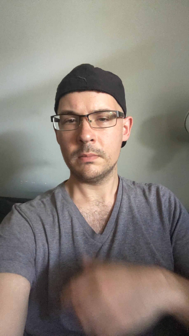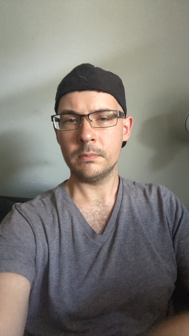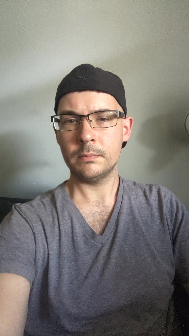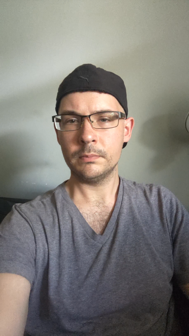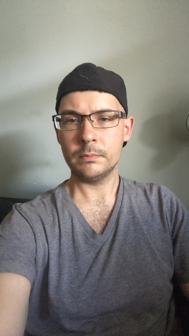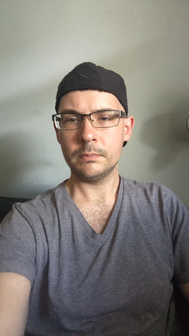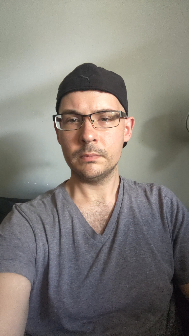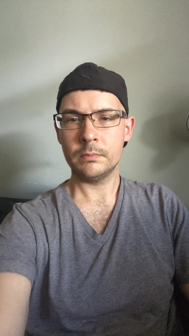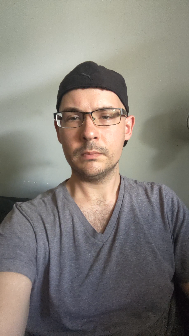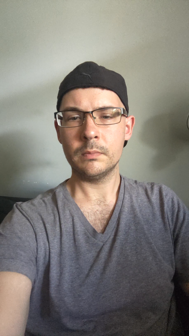full